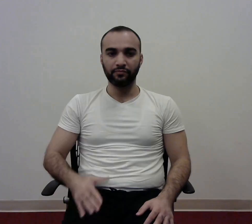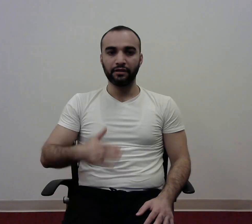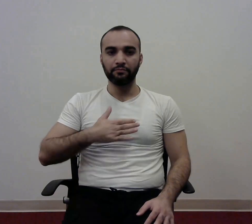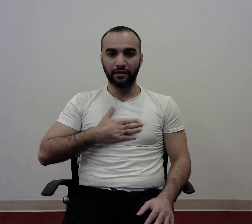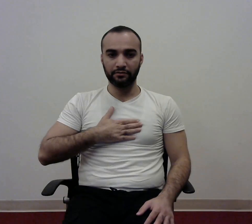mən